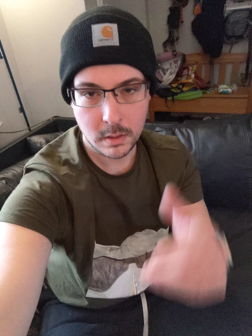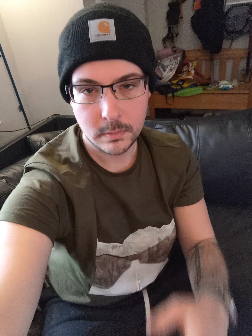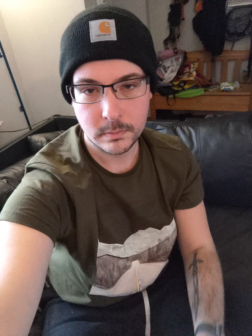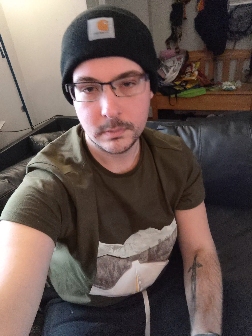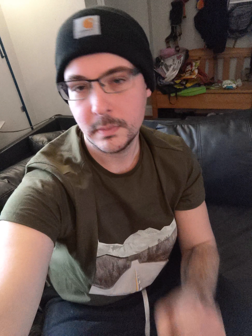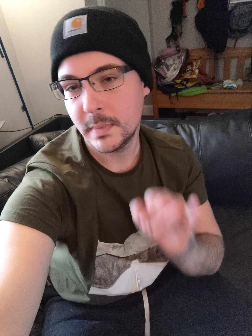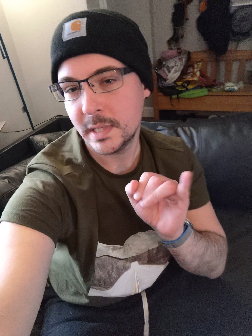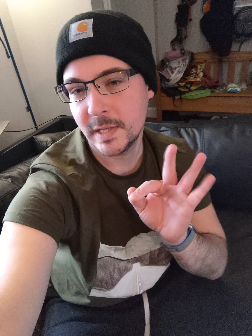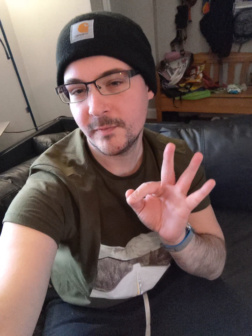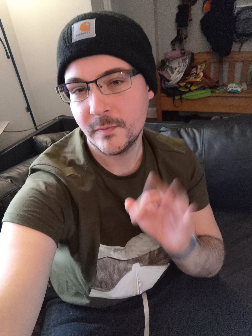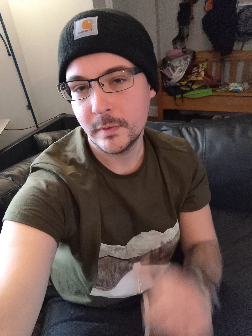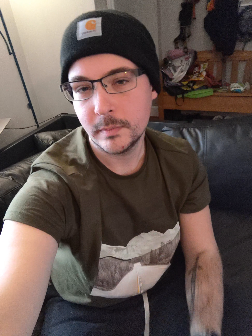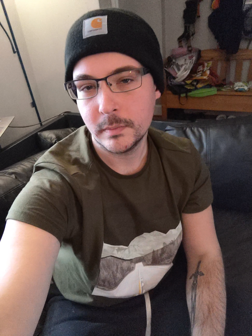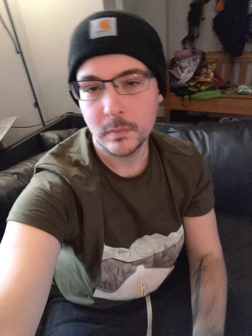if